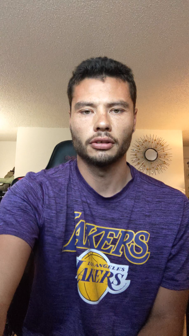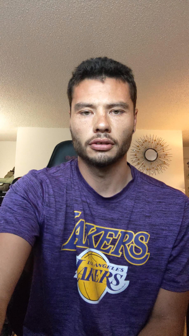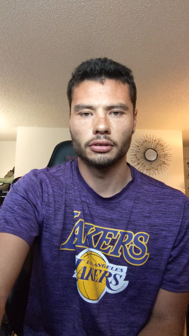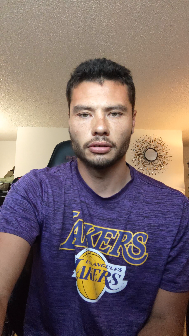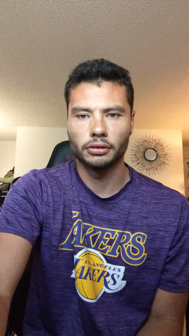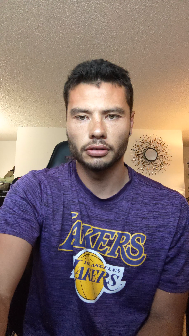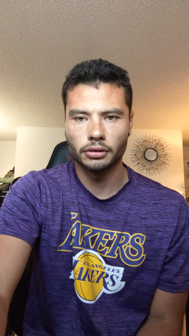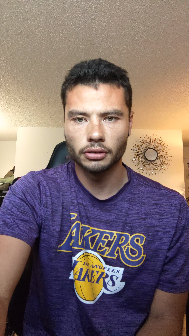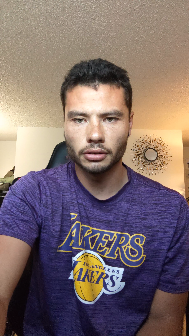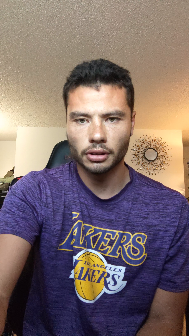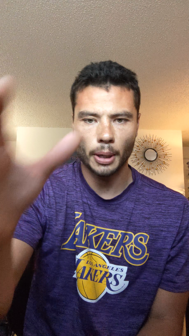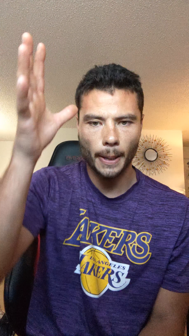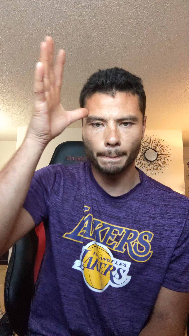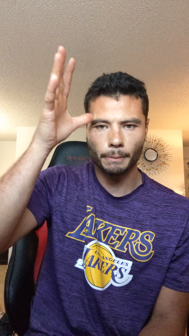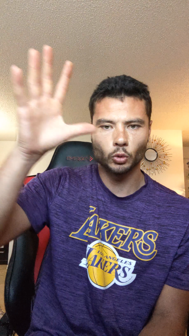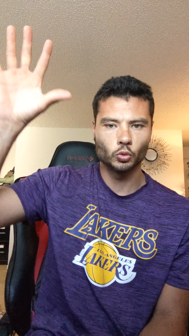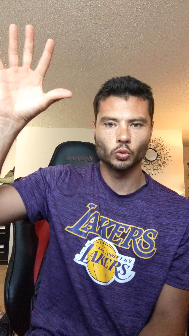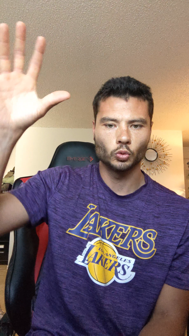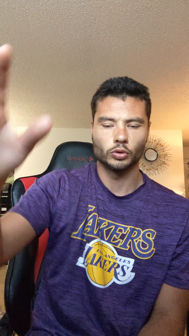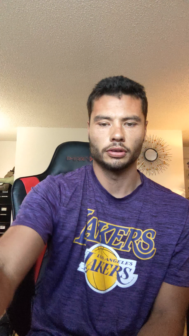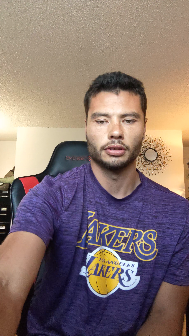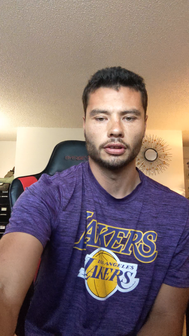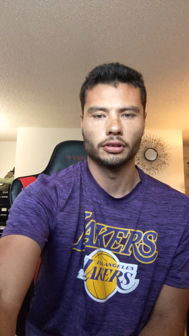moose